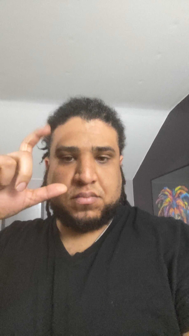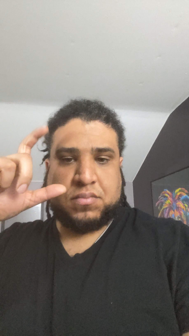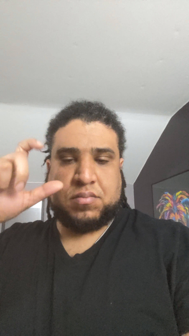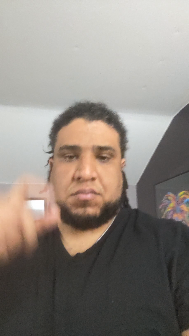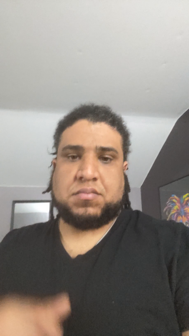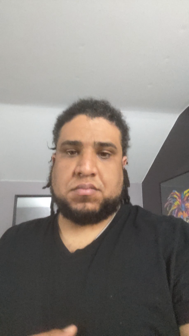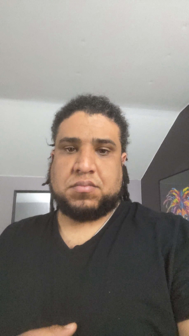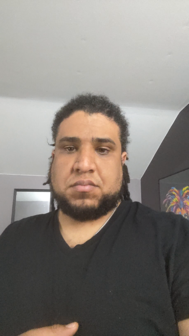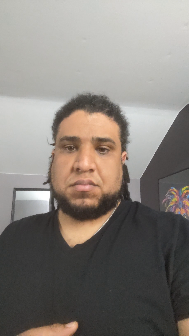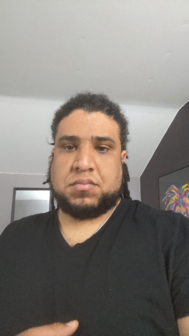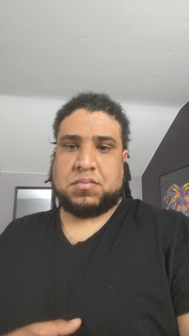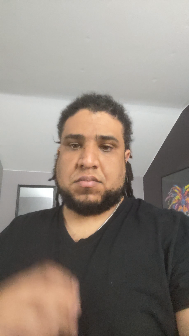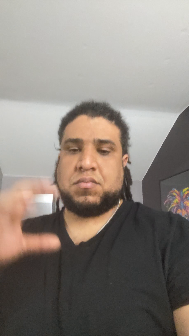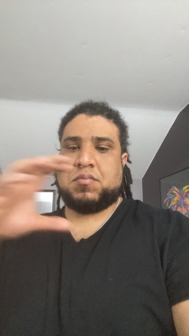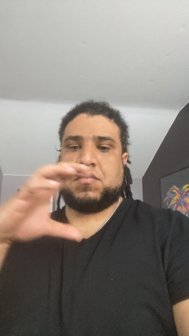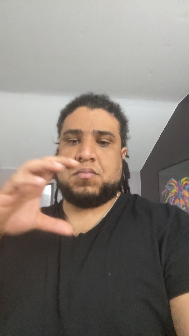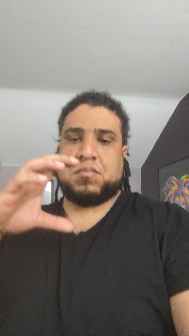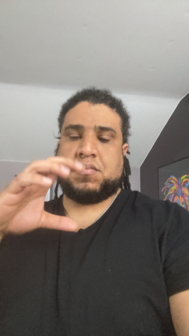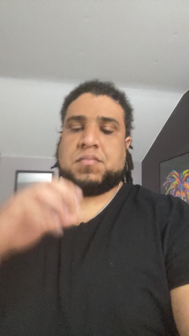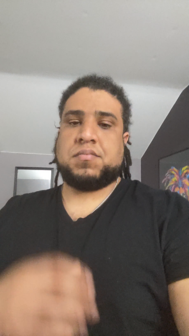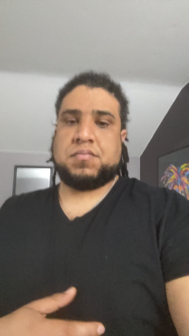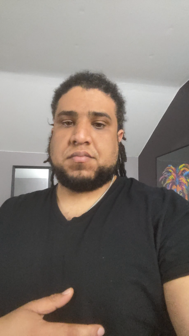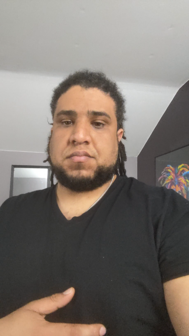ball